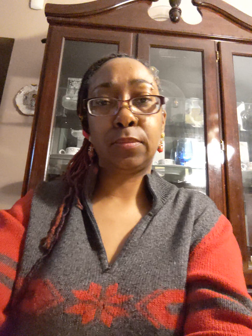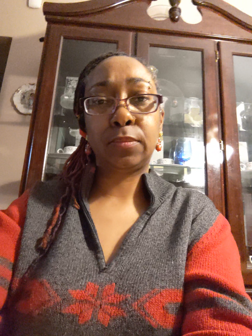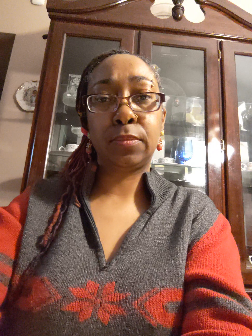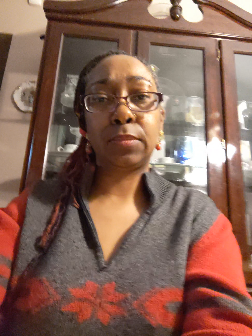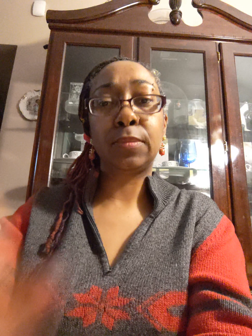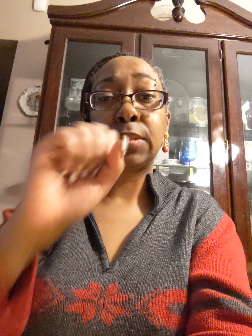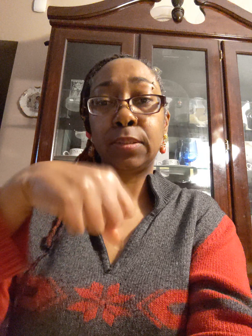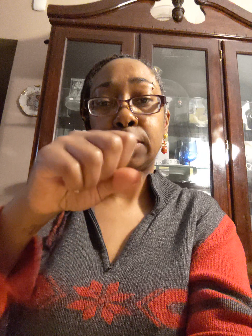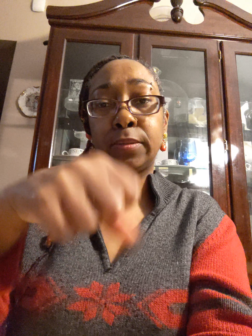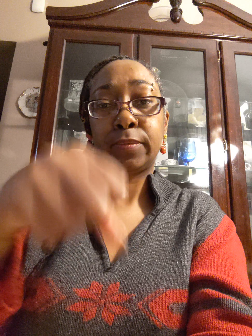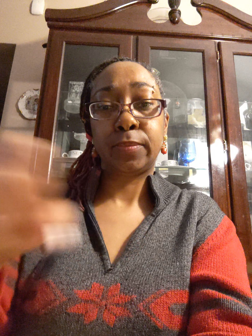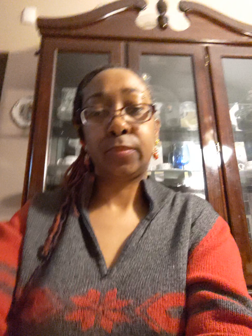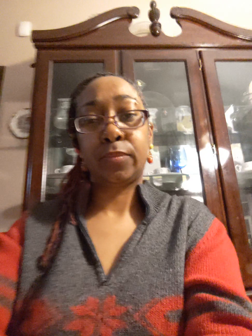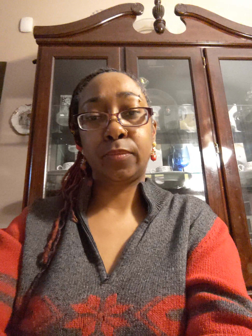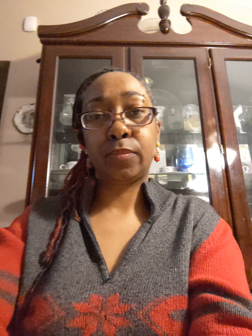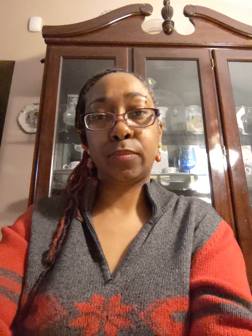yes